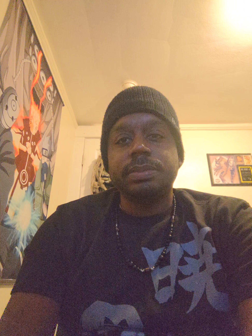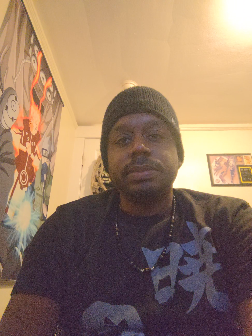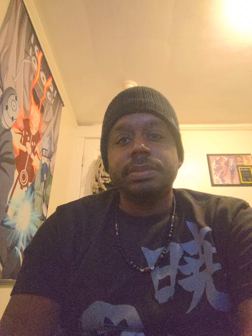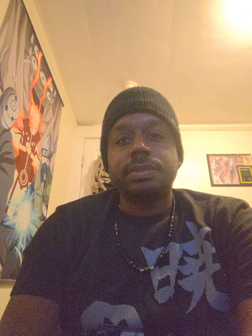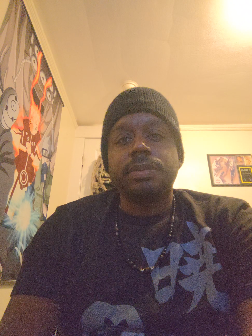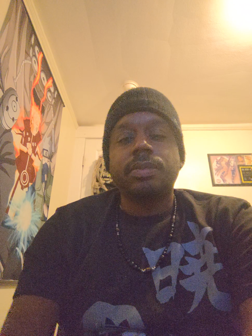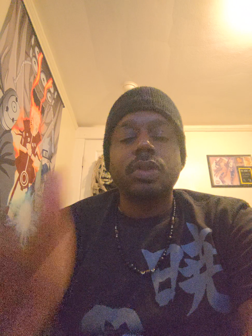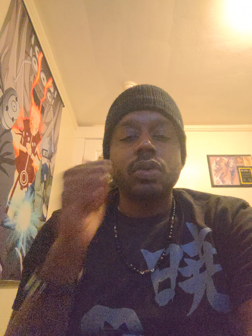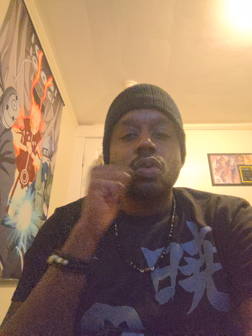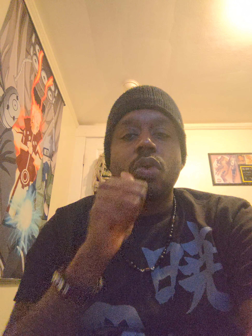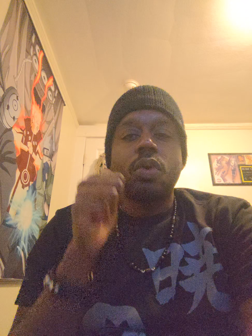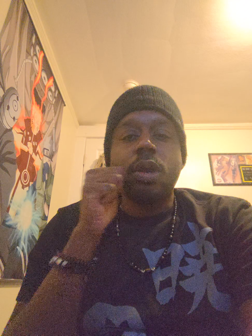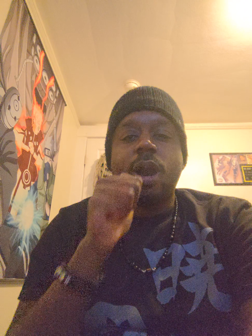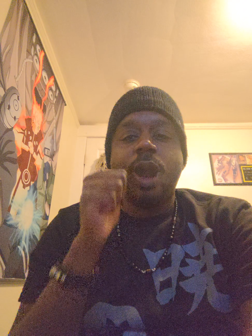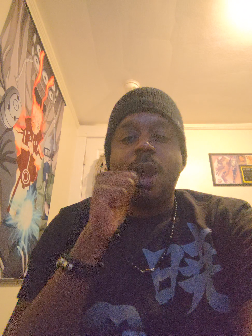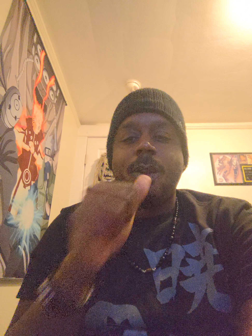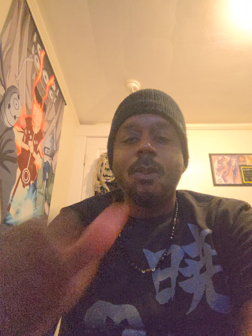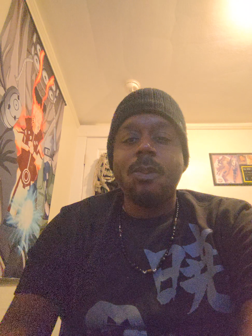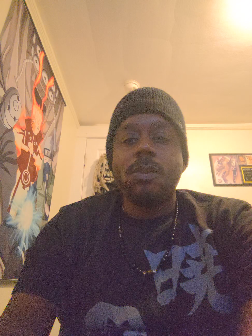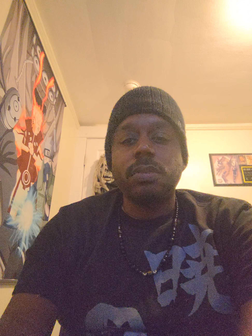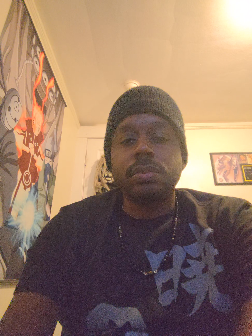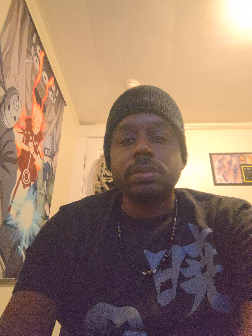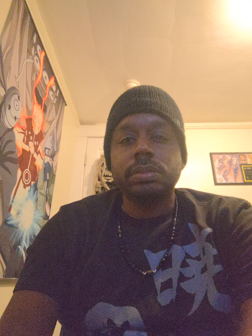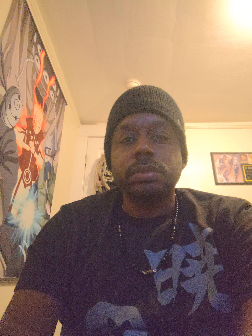girl